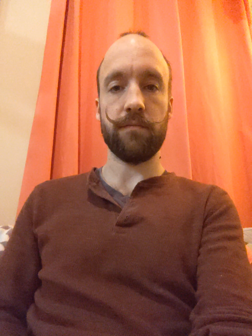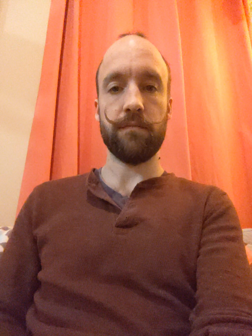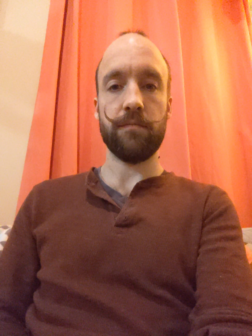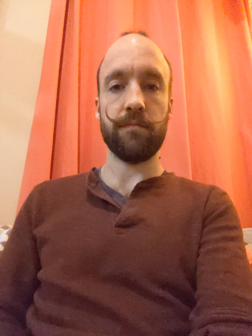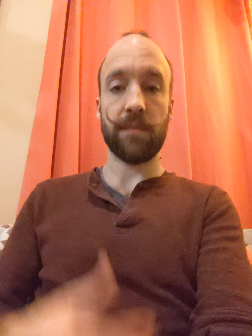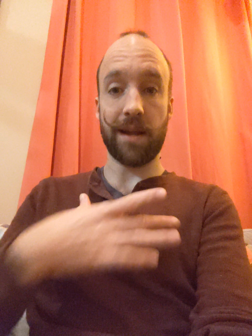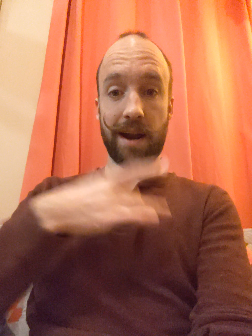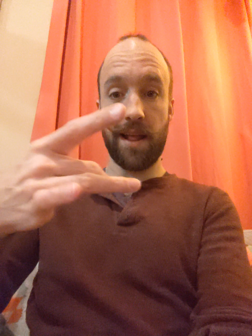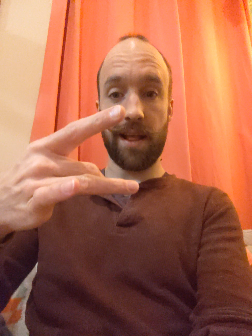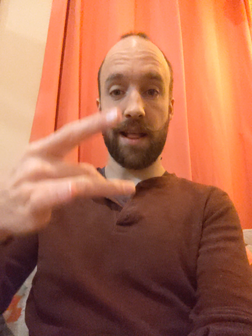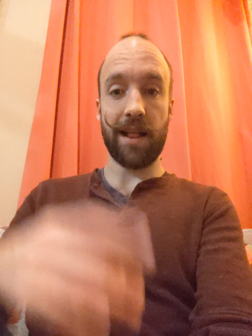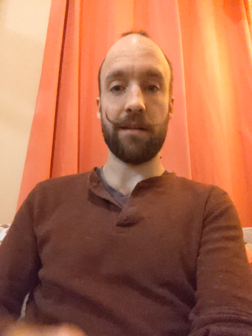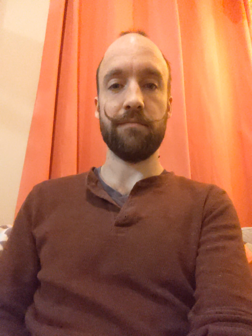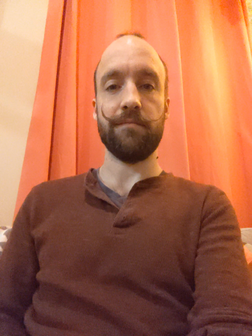like